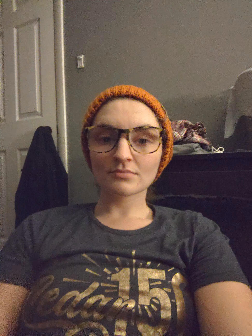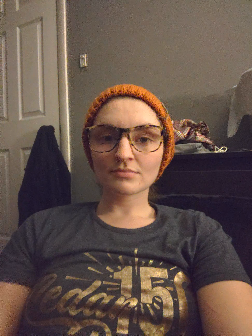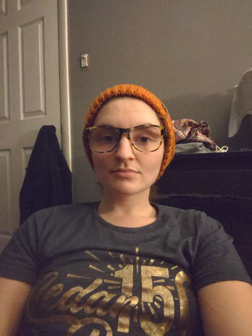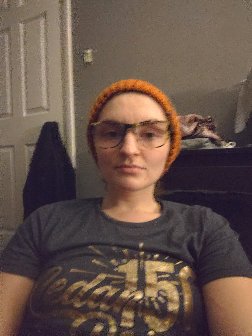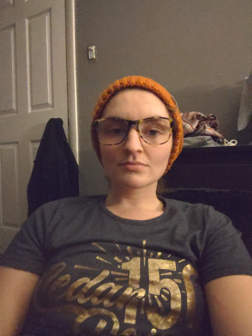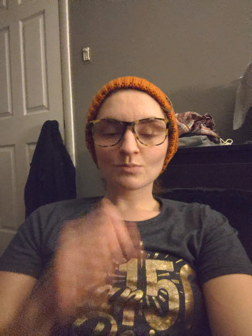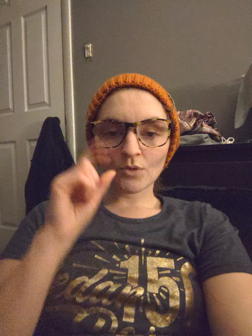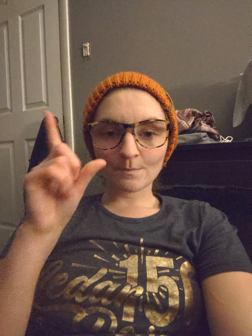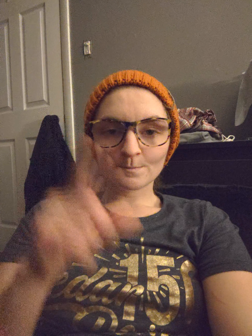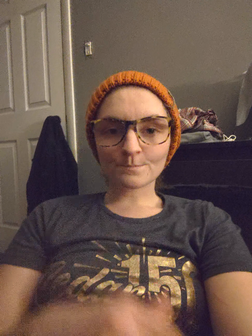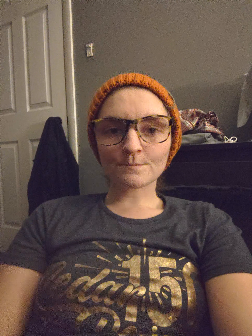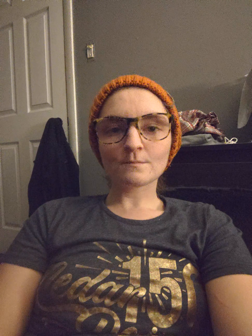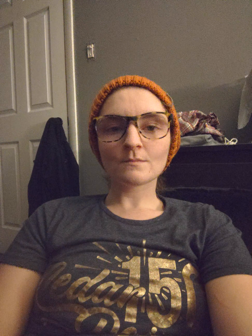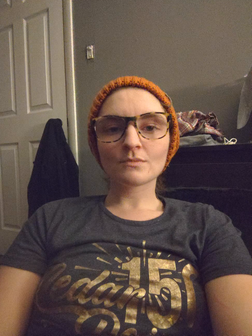awake